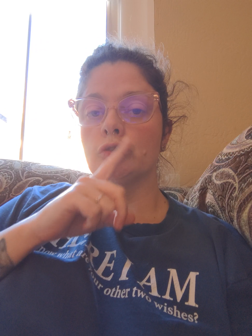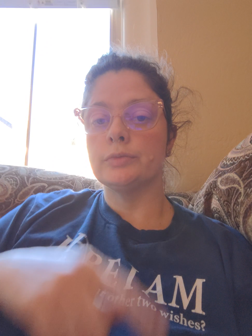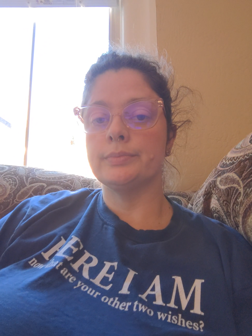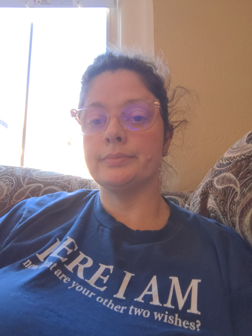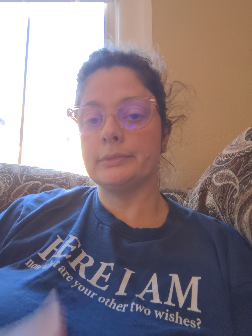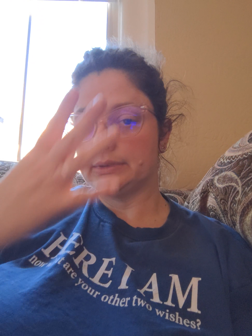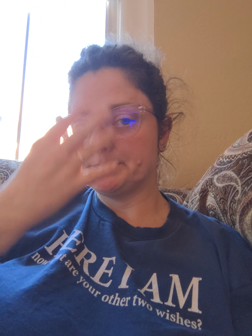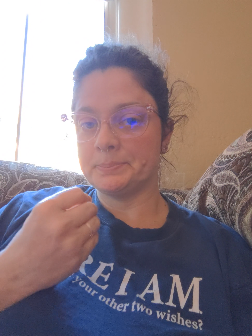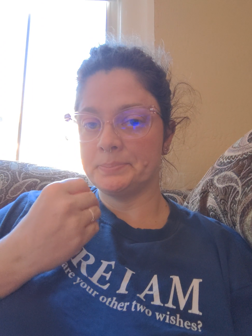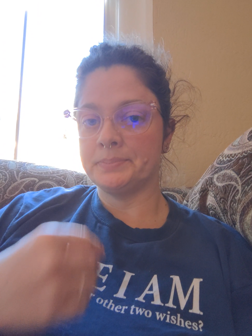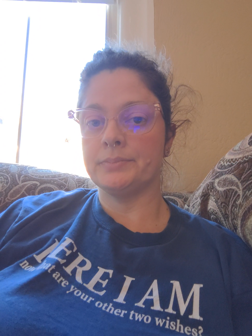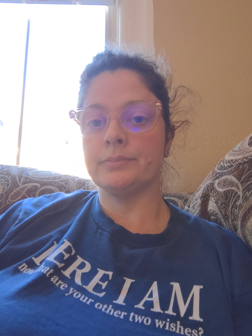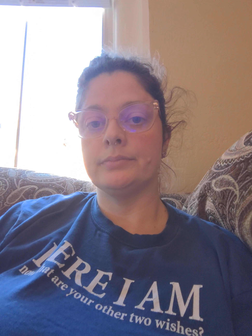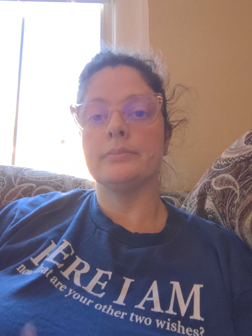sleep